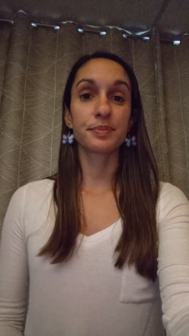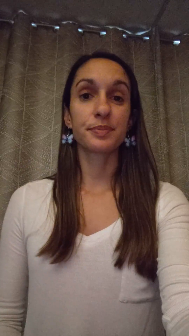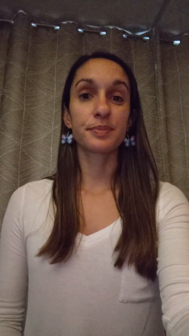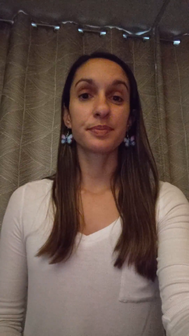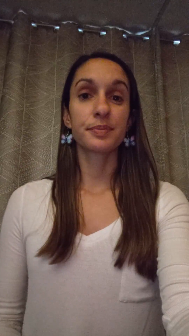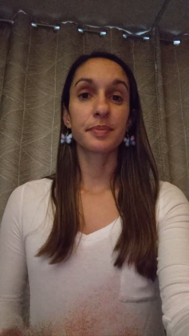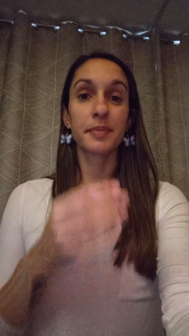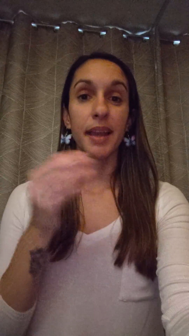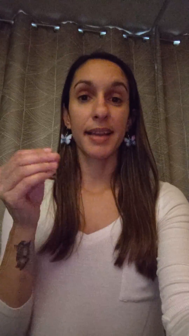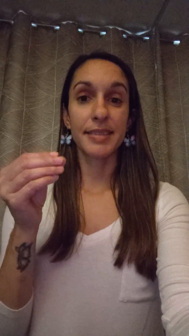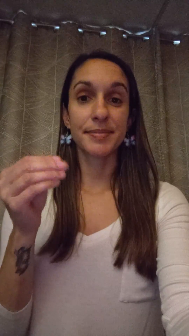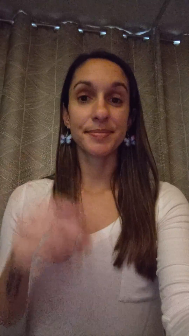and